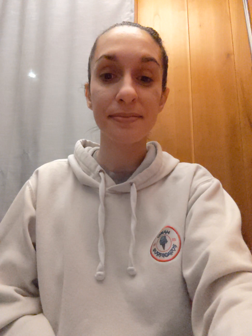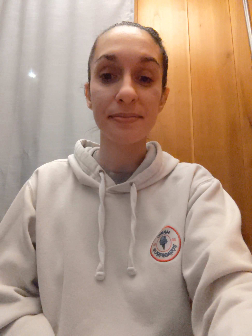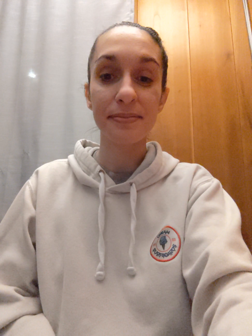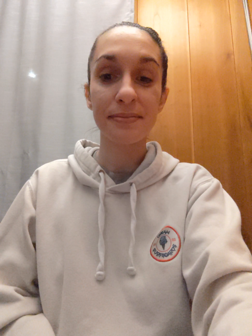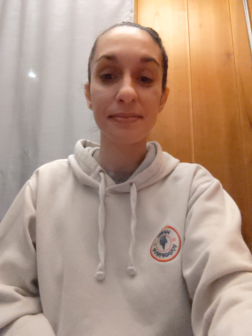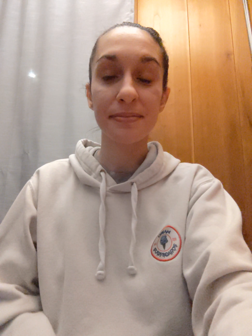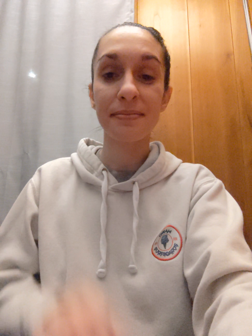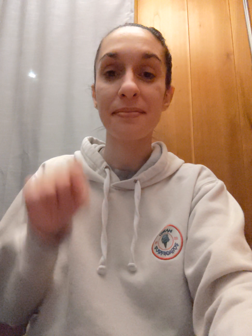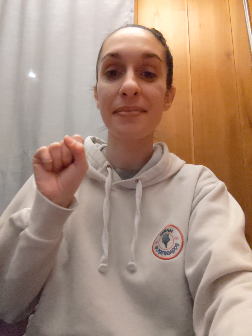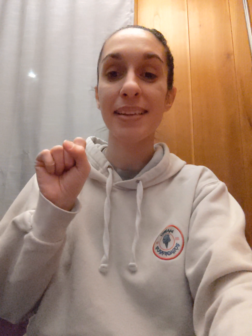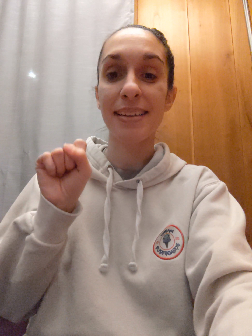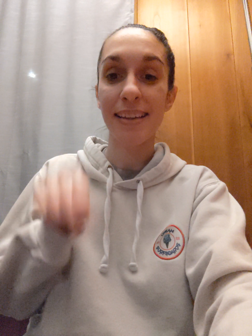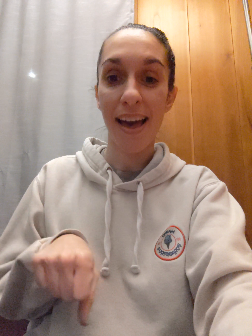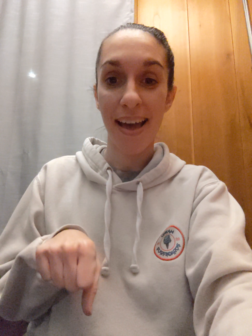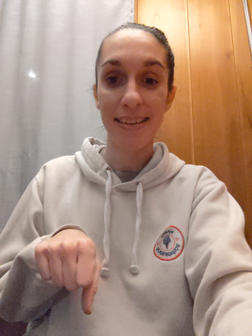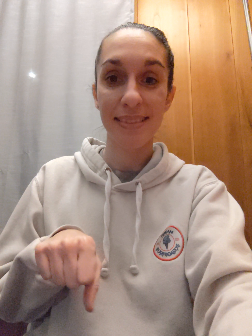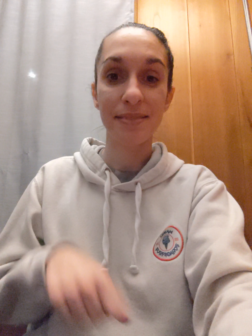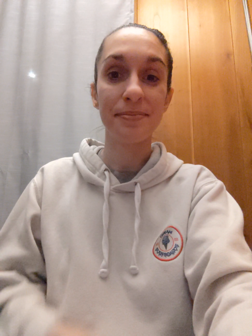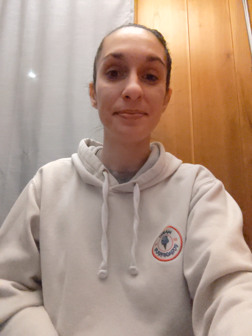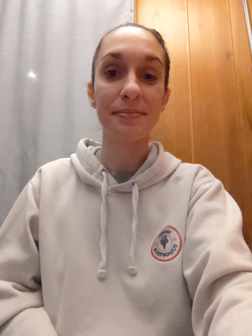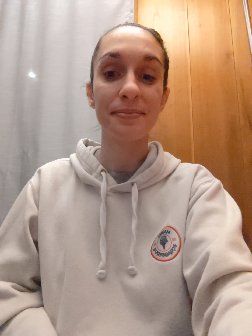can